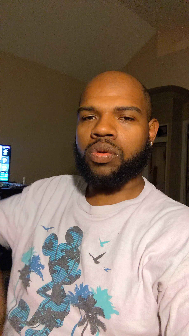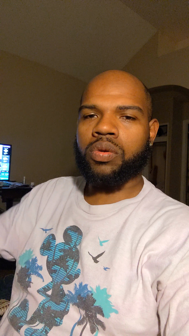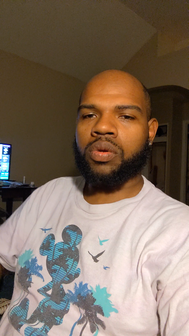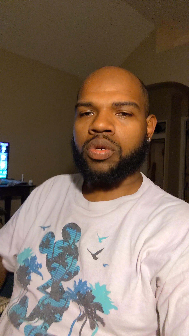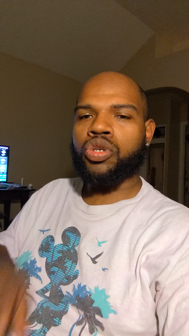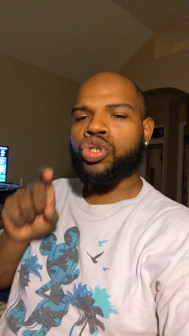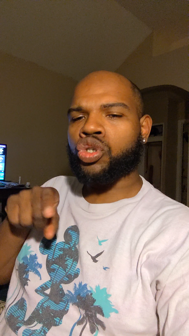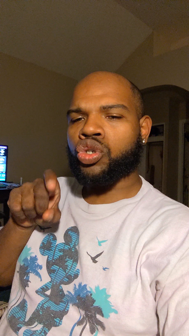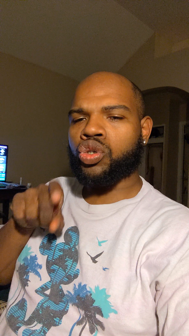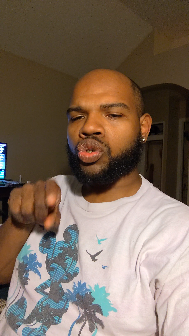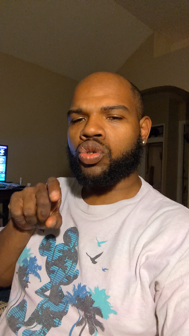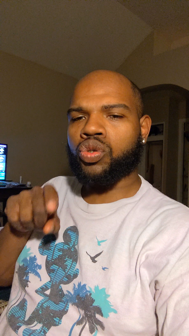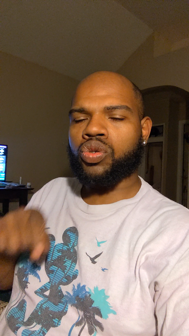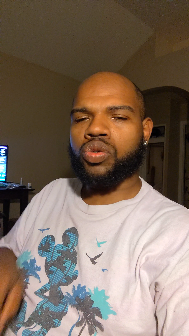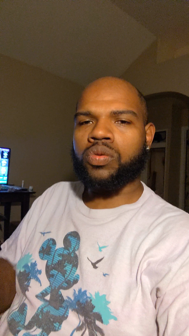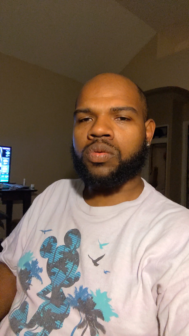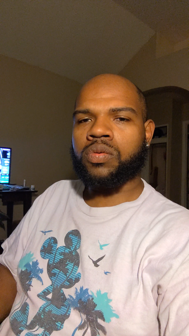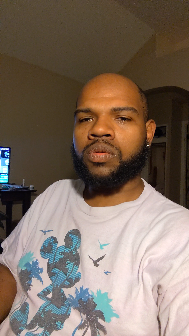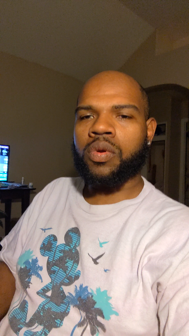should